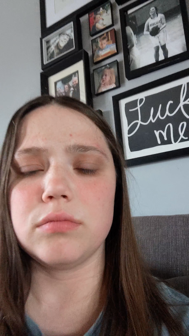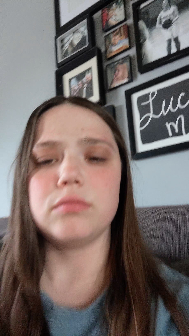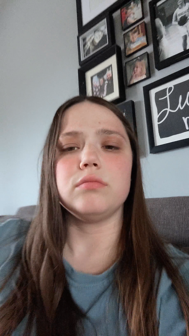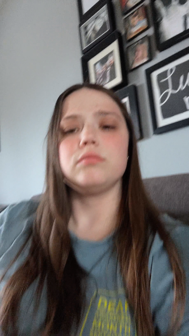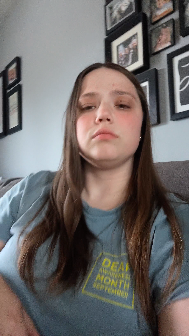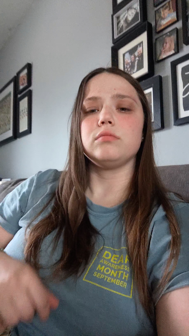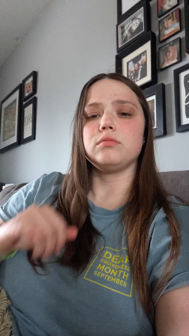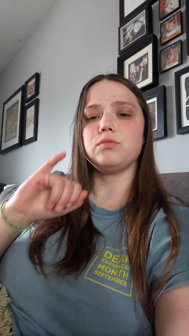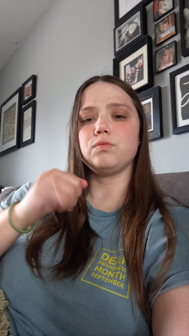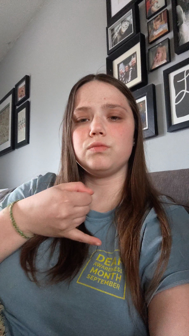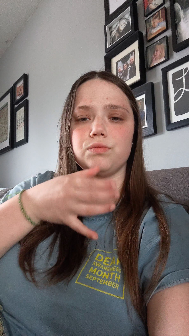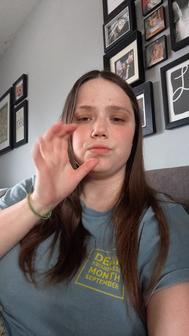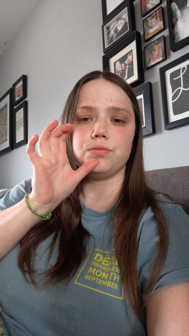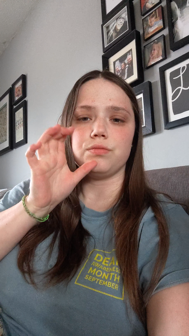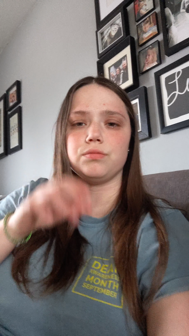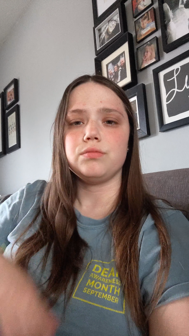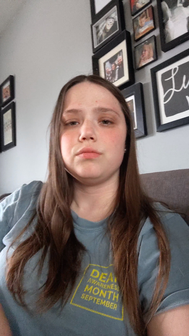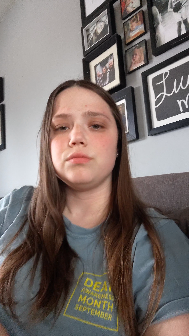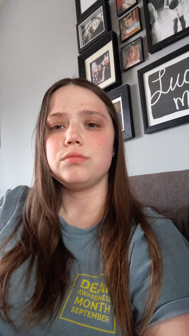juice